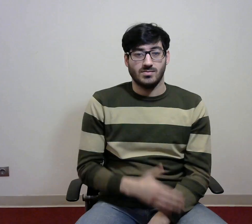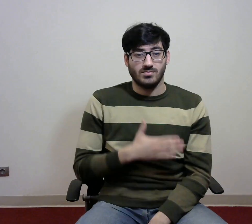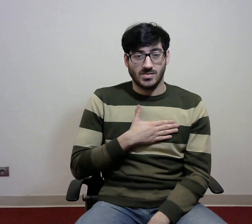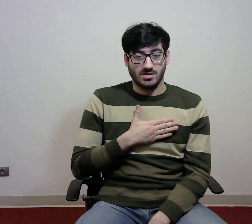mən